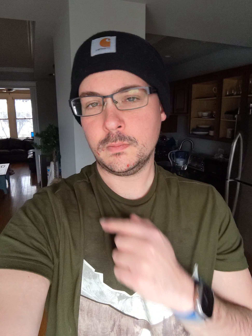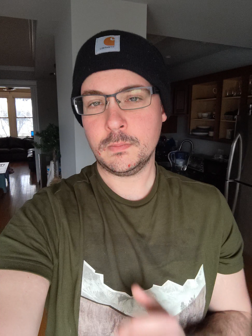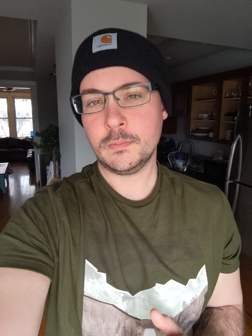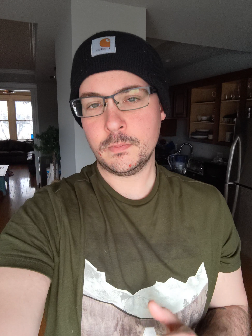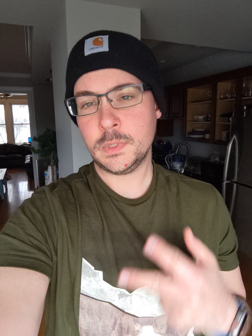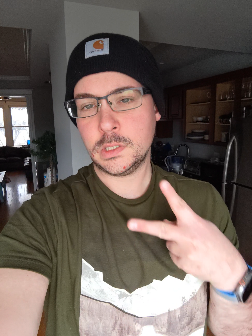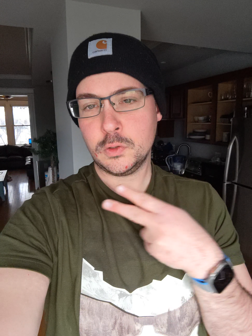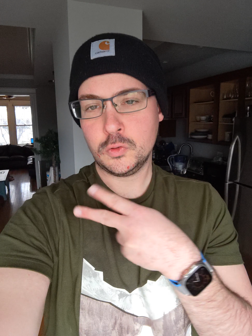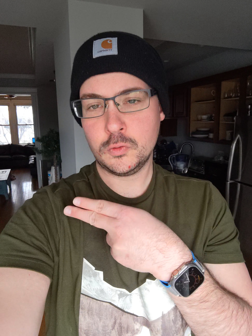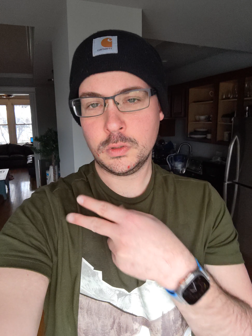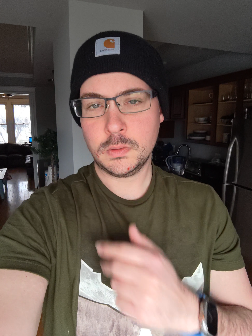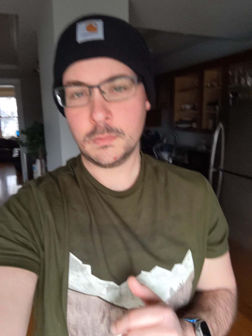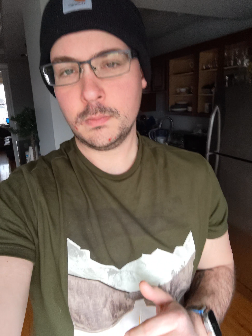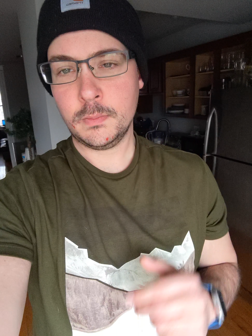scissors